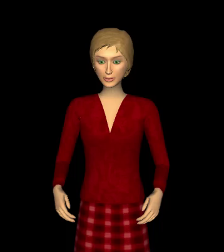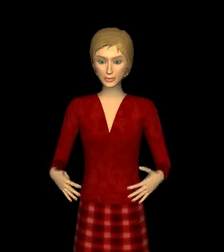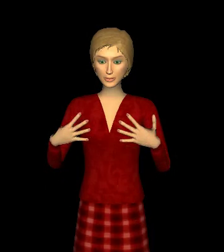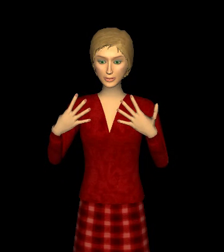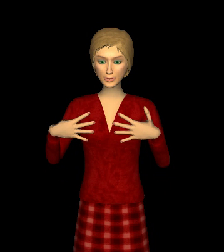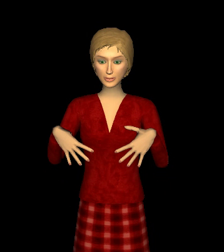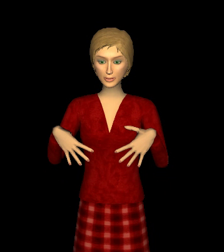19